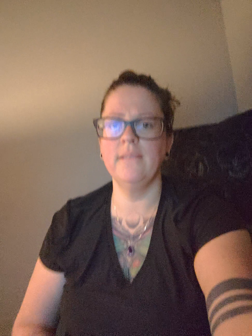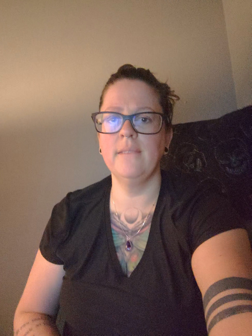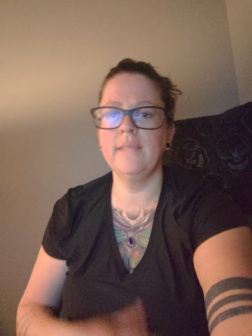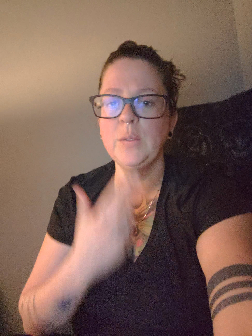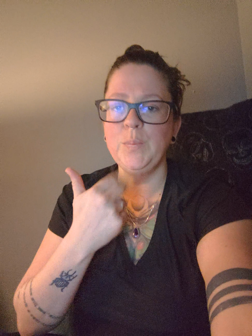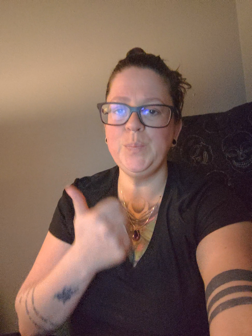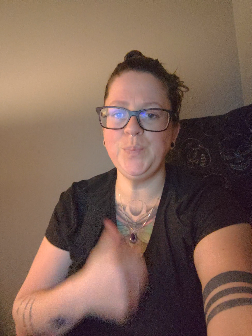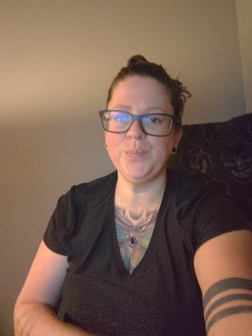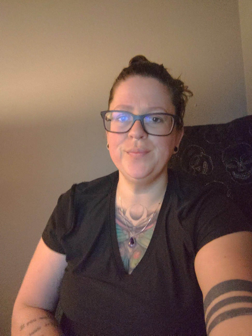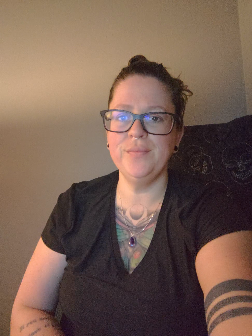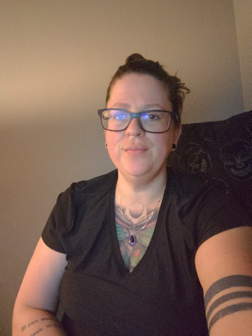cute